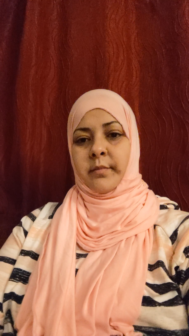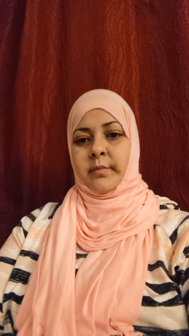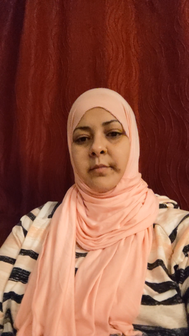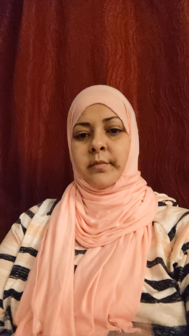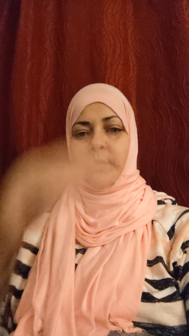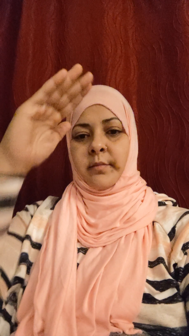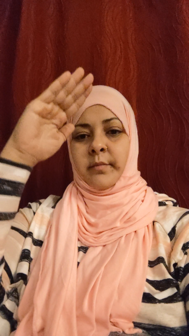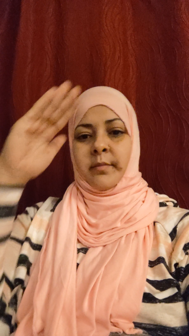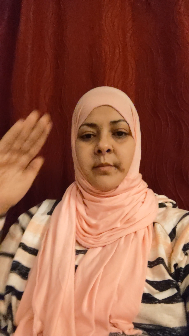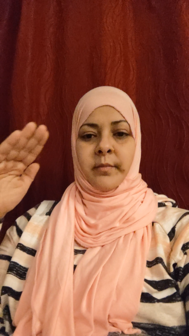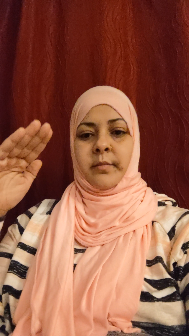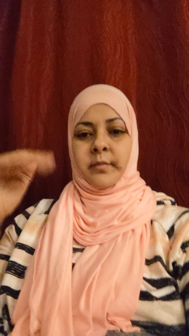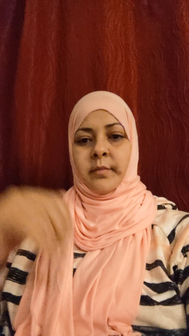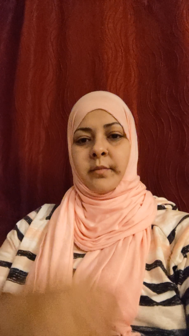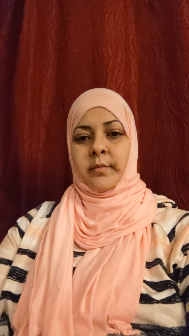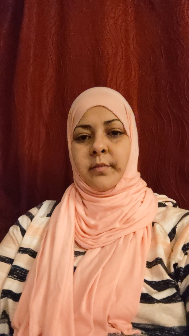roof